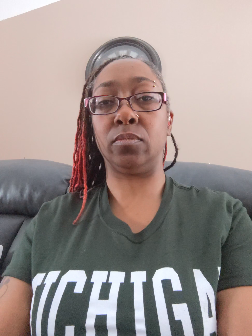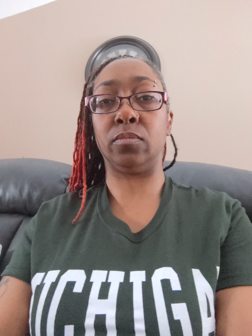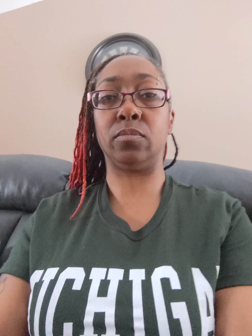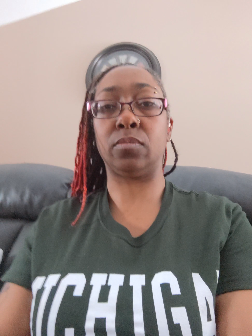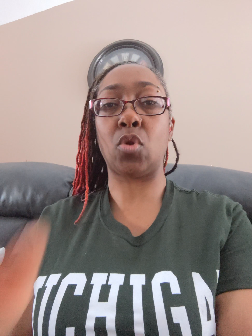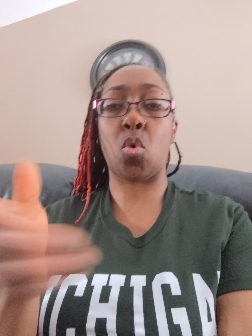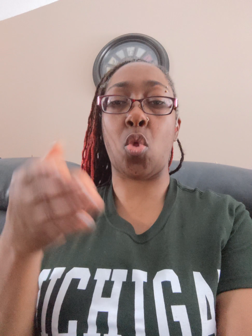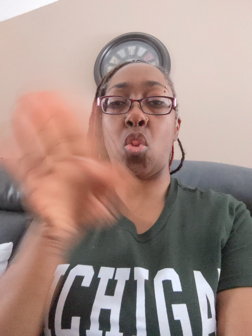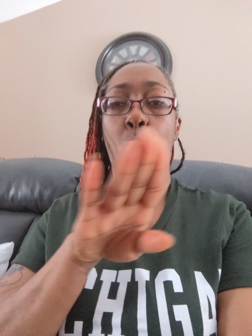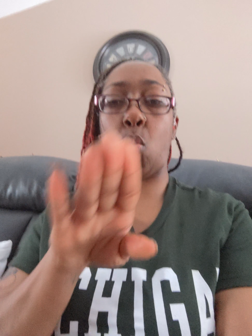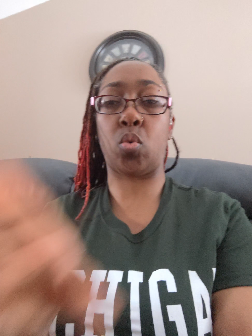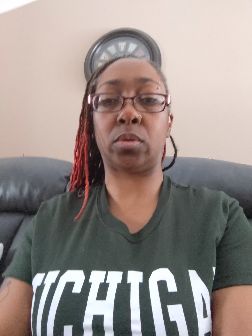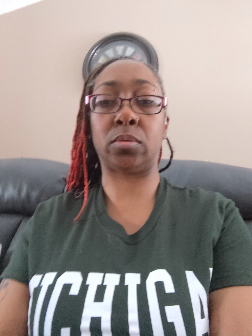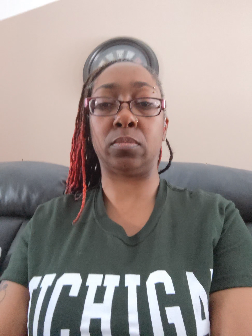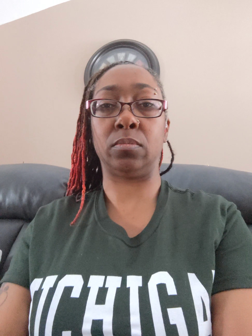close